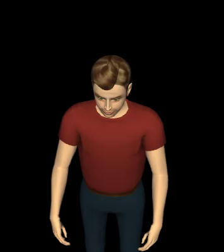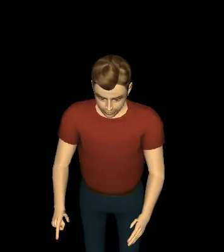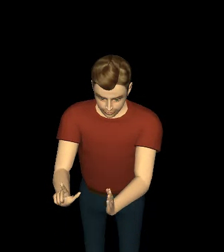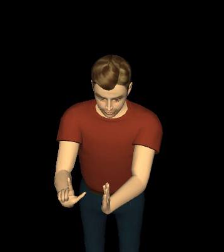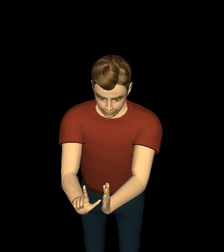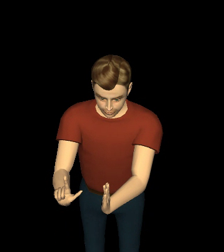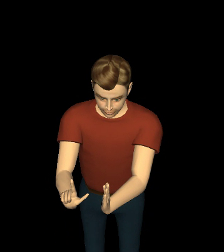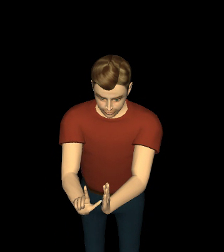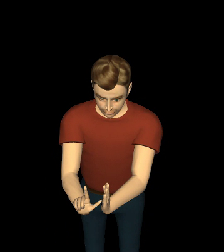قانون